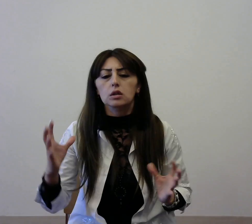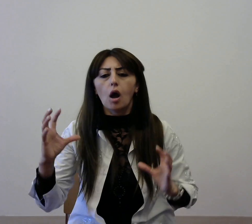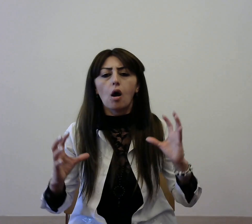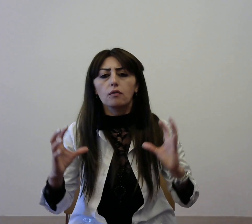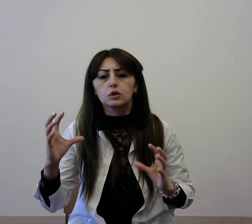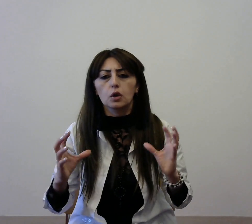avtobus